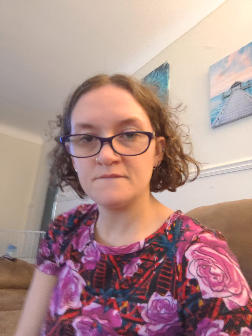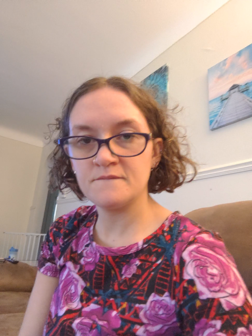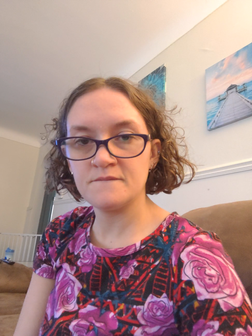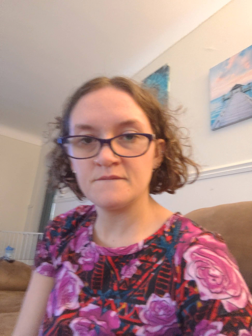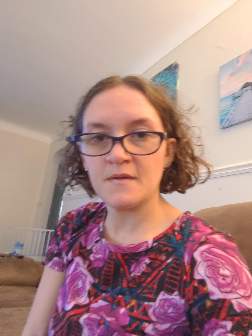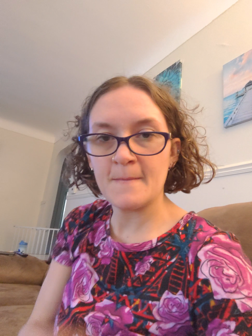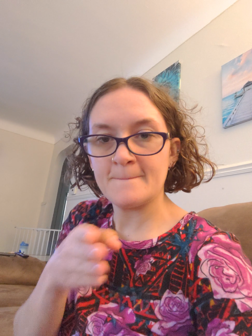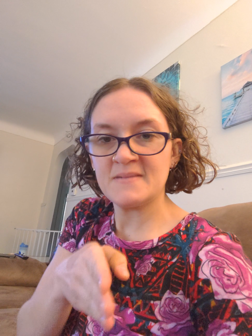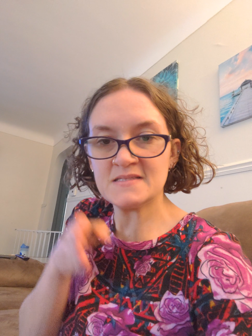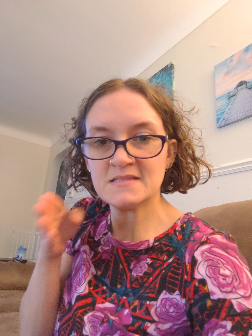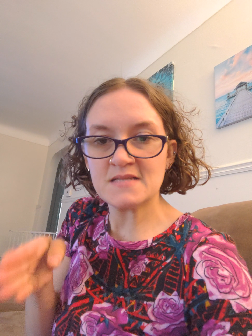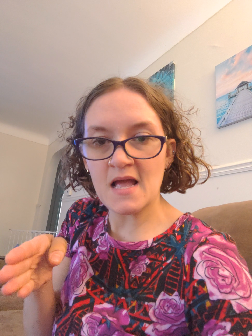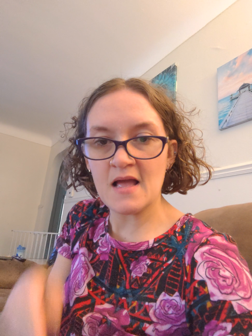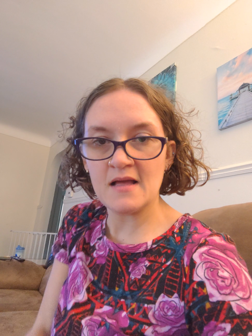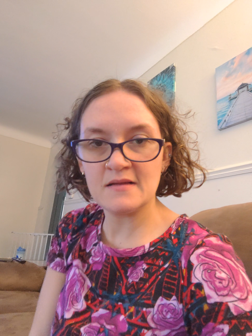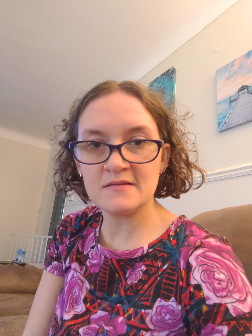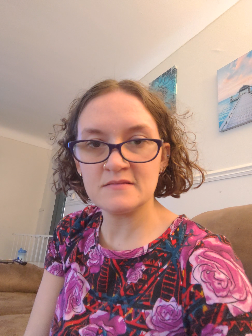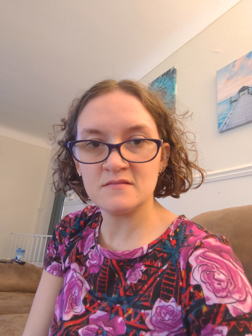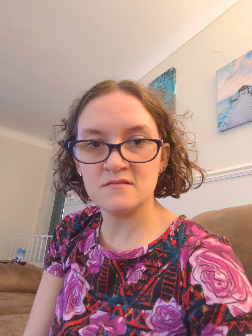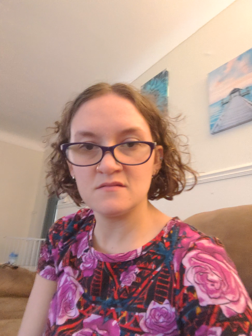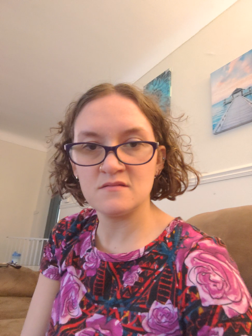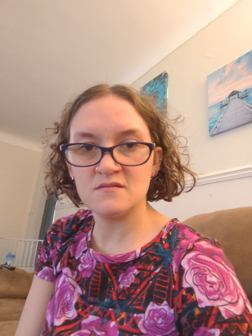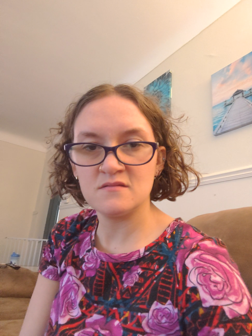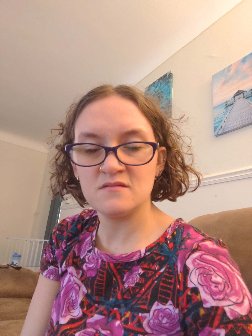beside